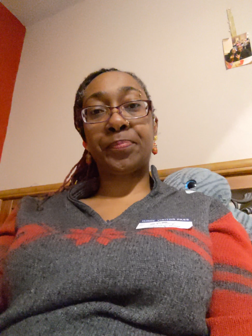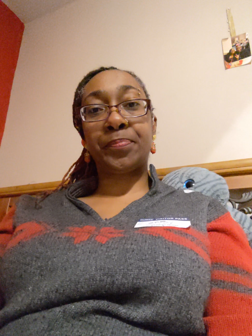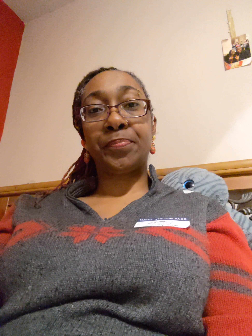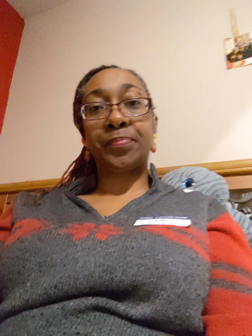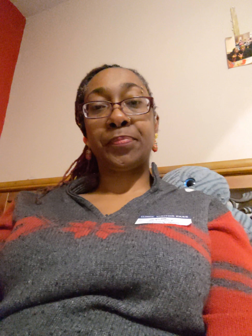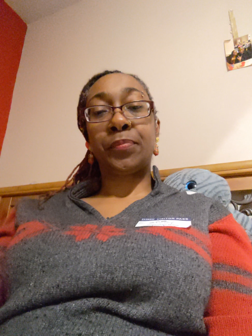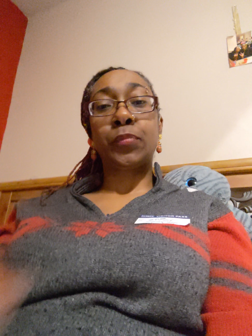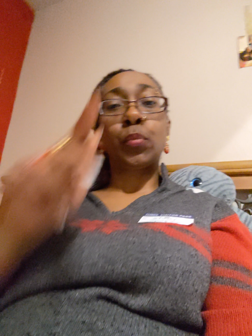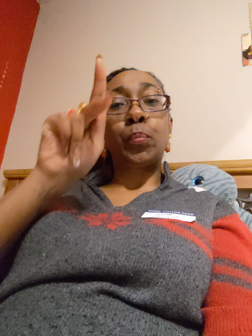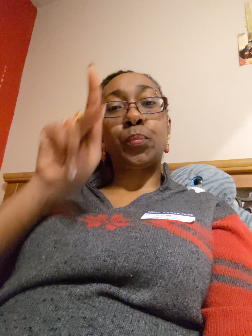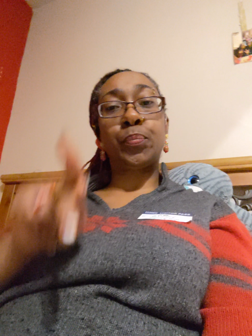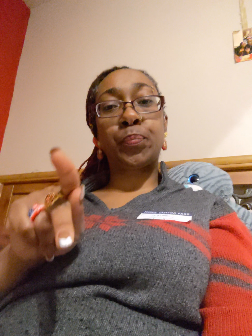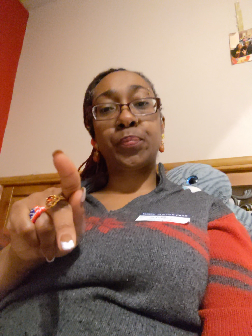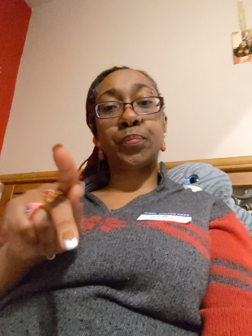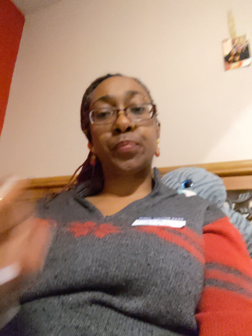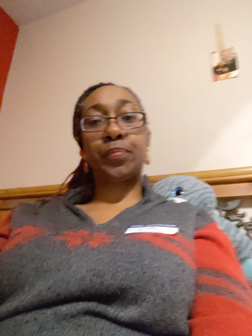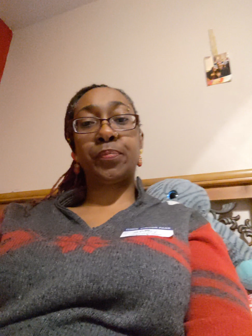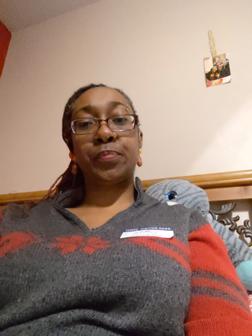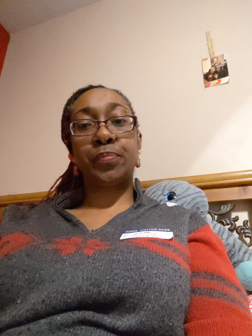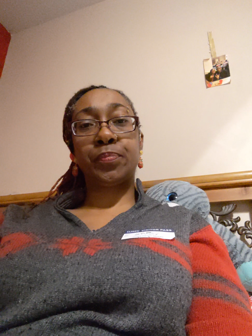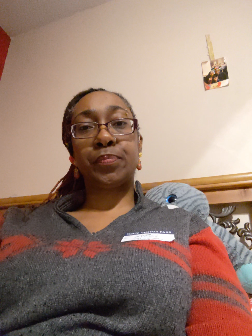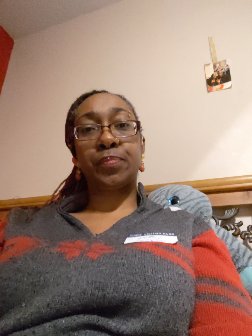person